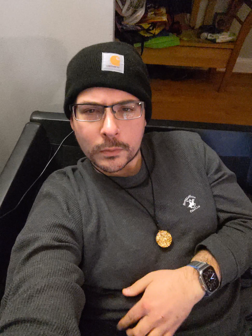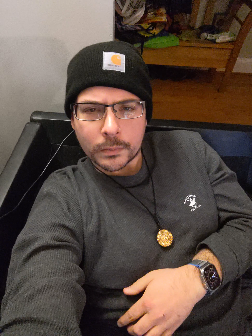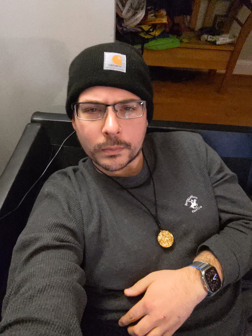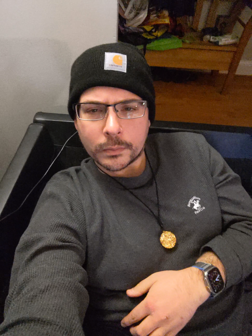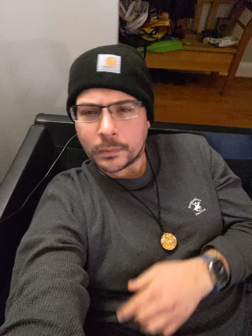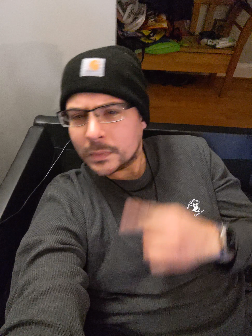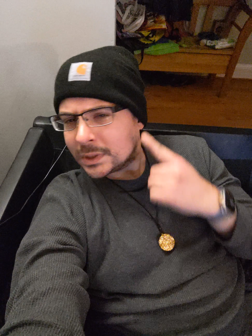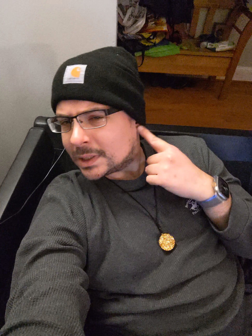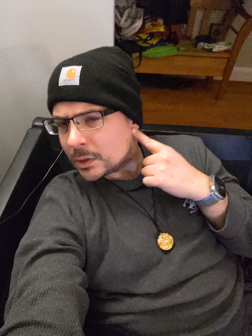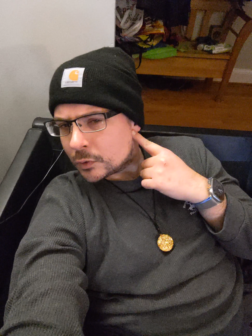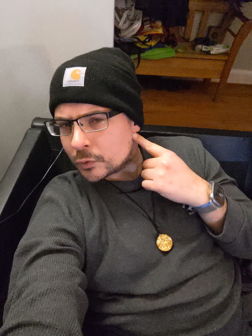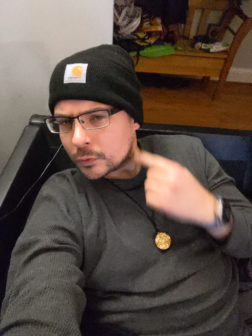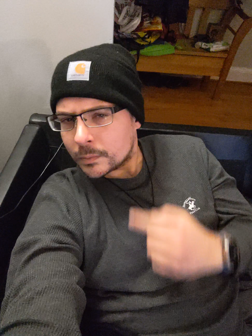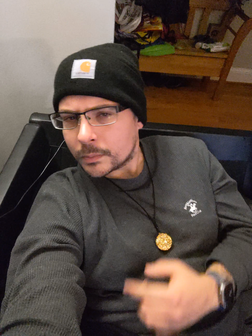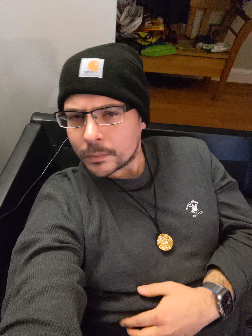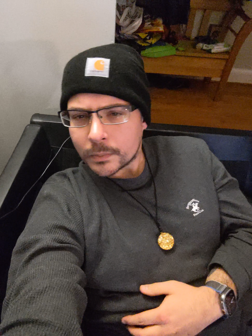ear